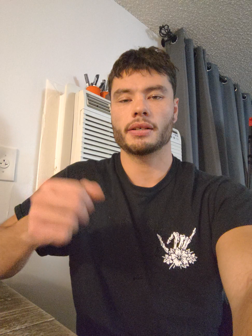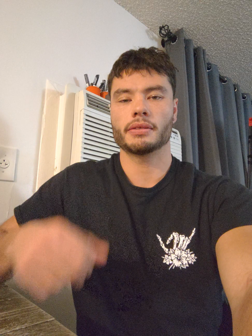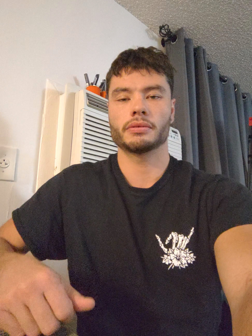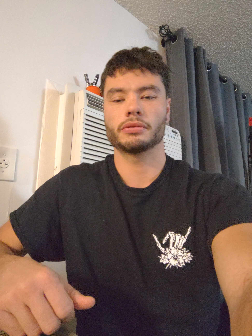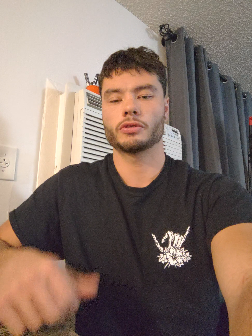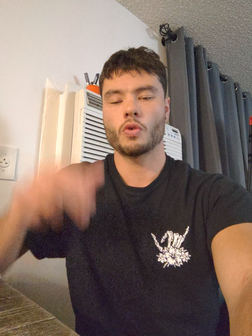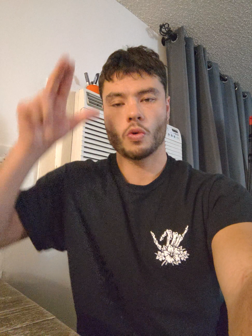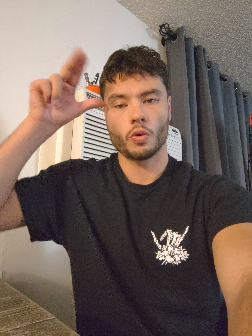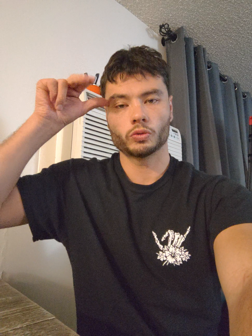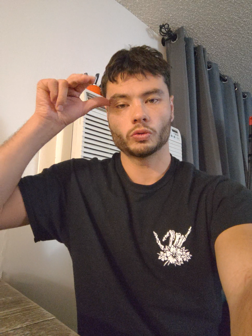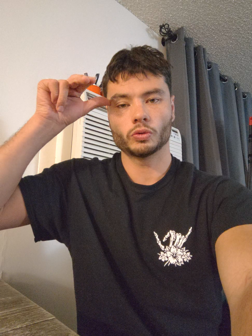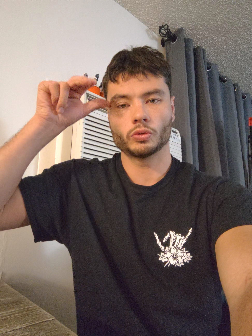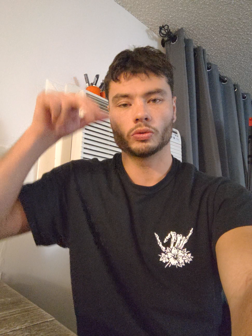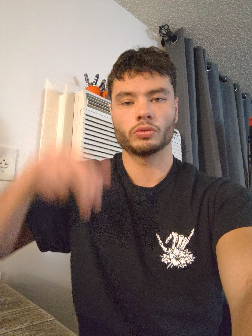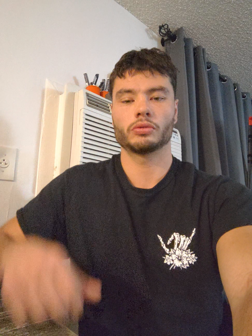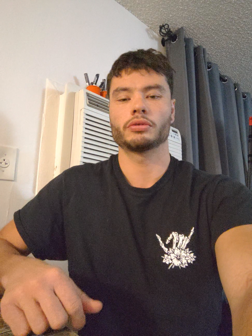horse